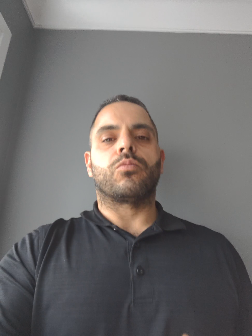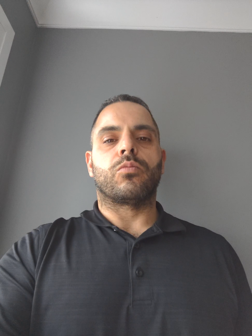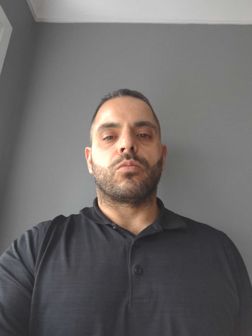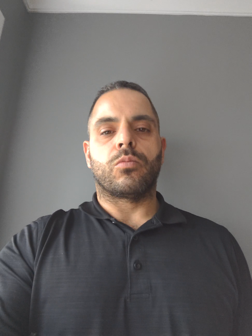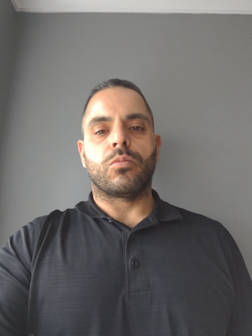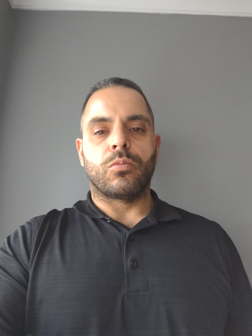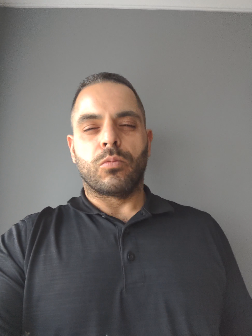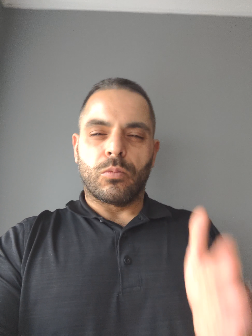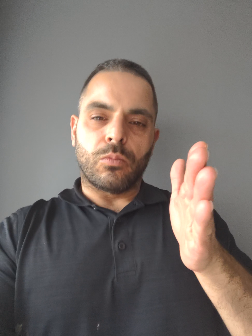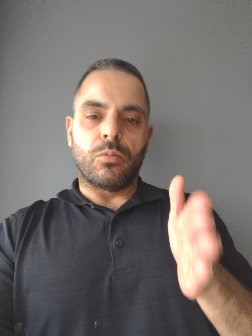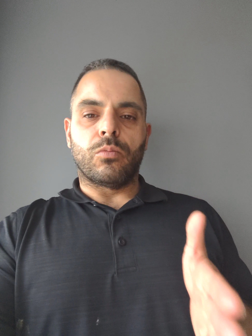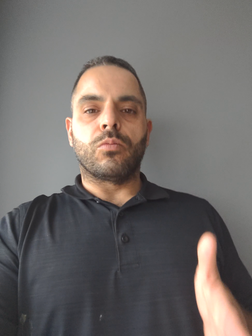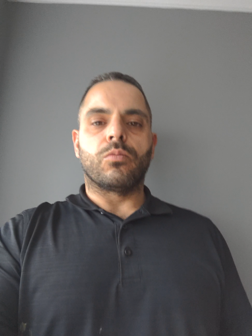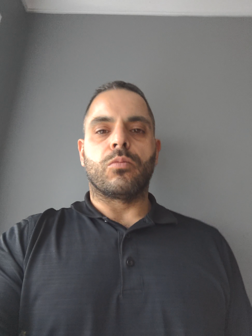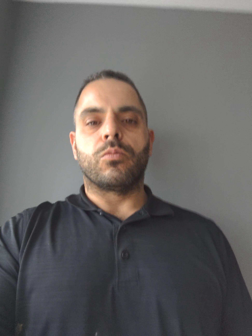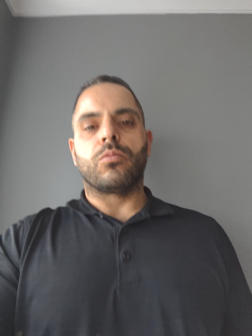beside